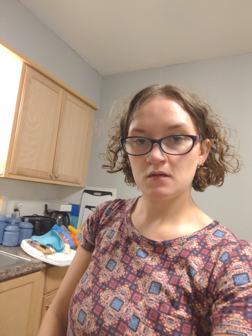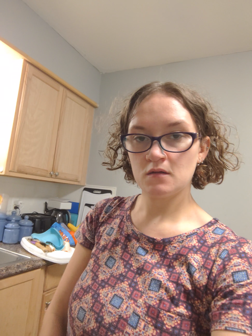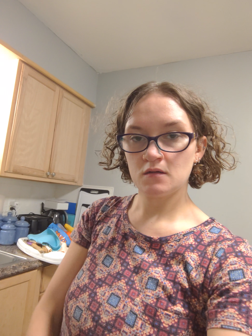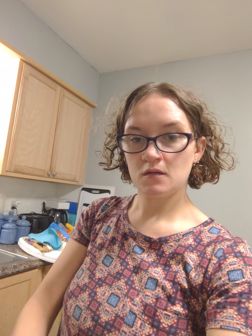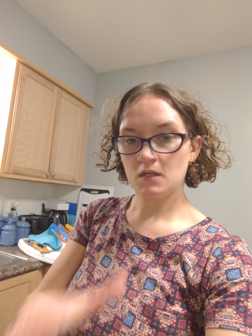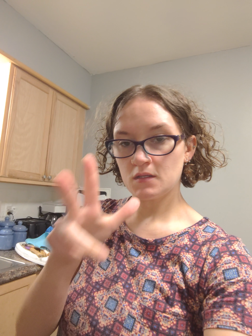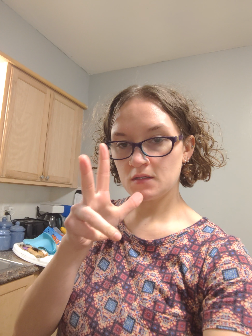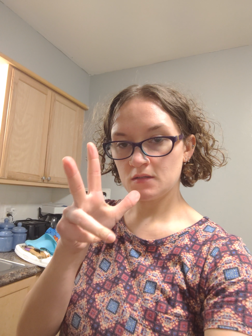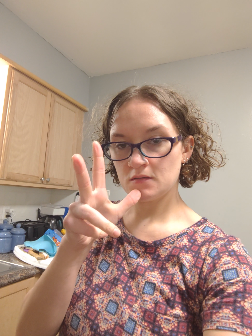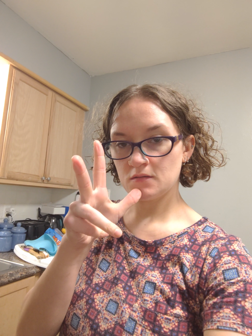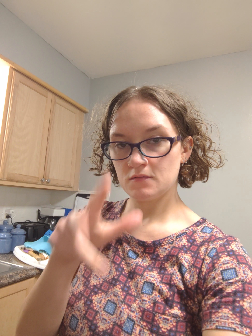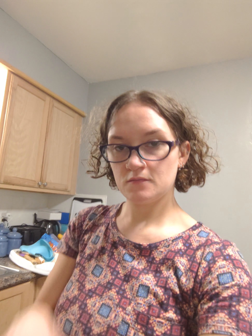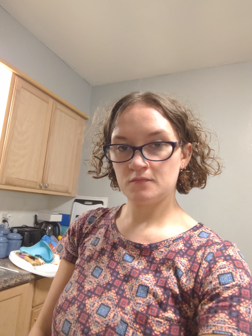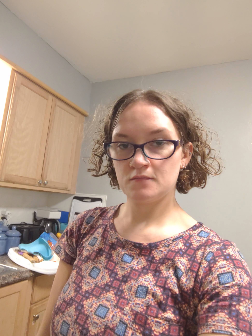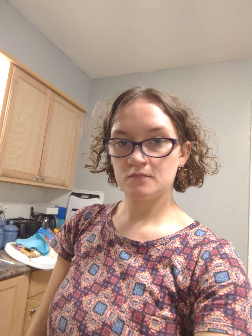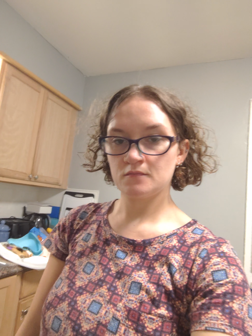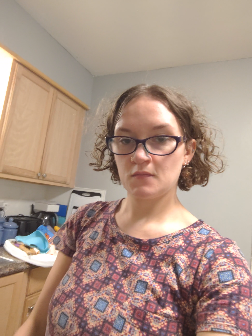hen